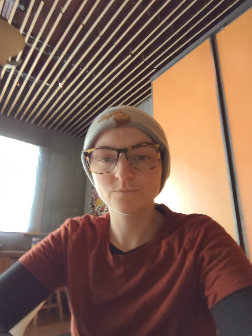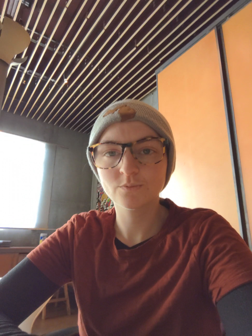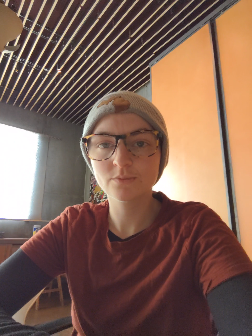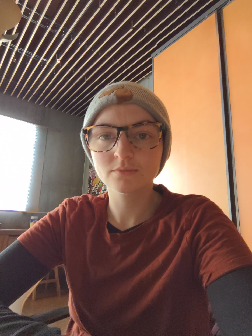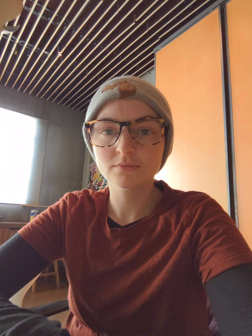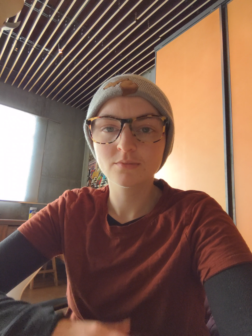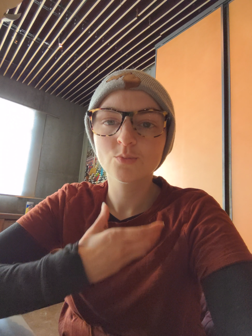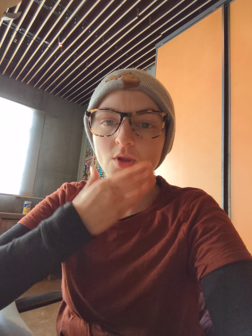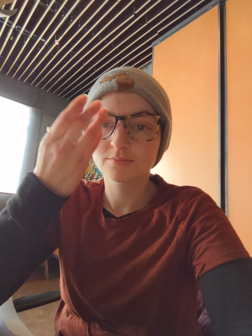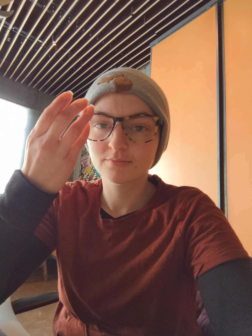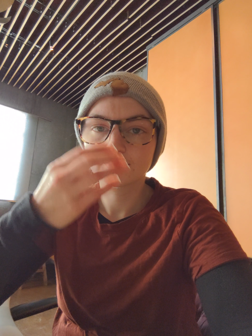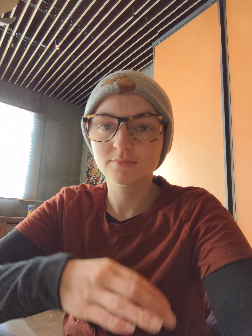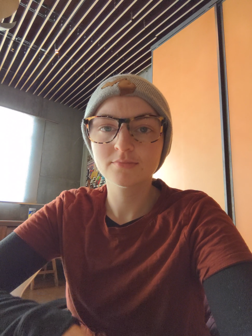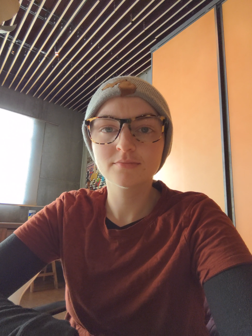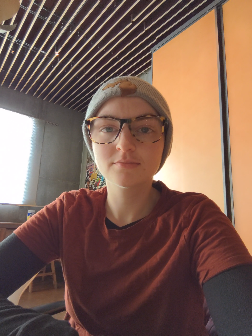giraffe